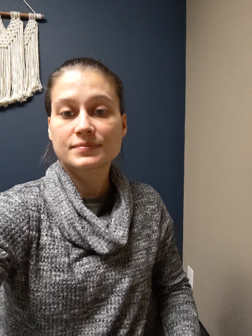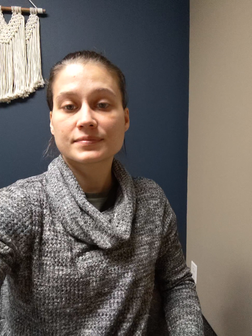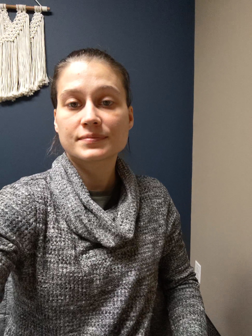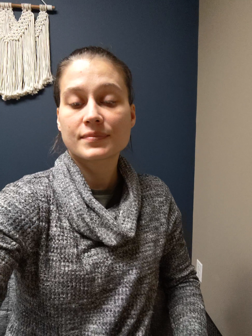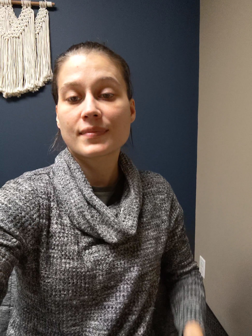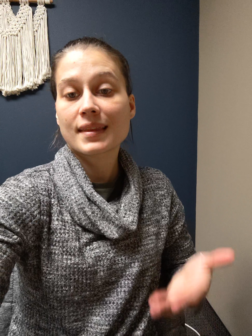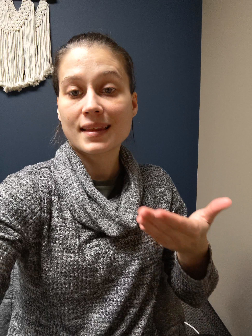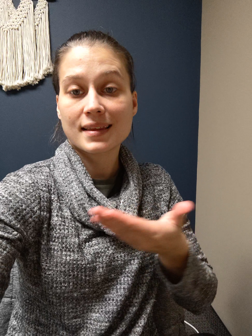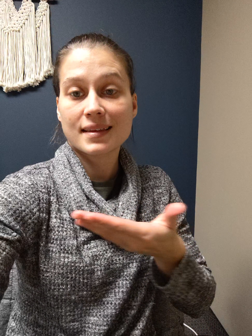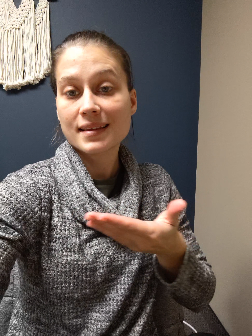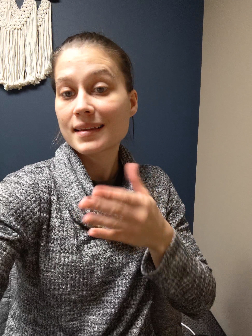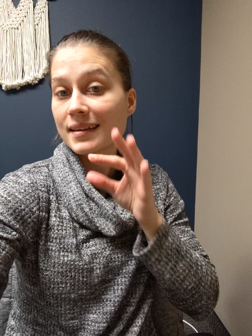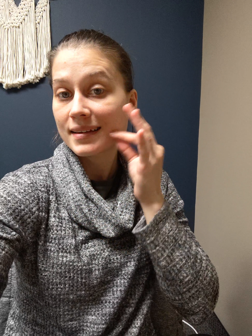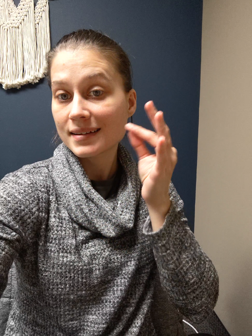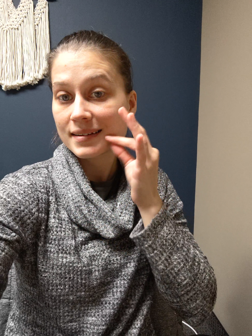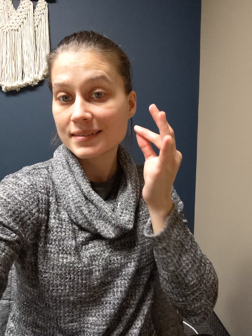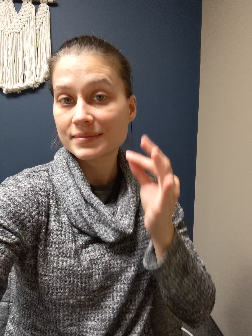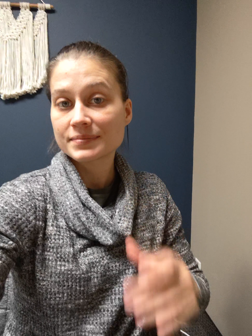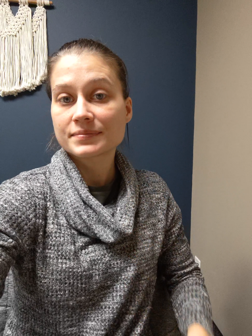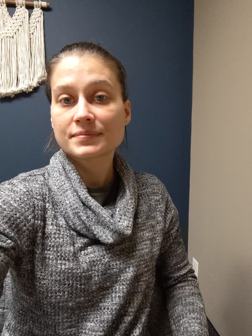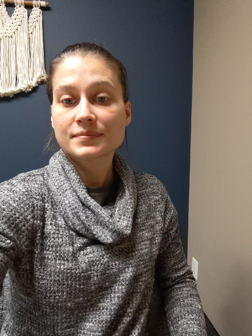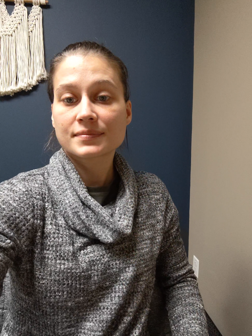kitty